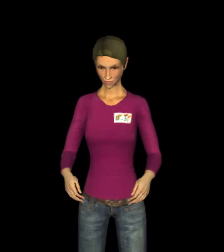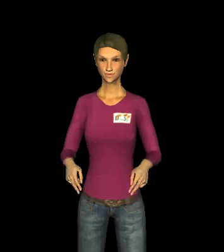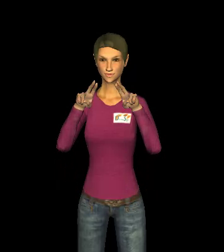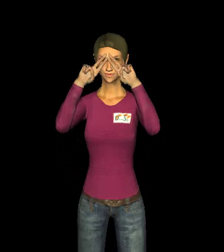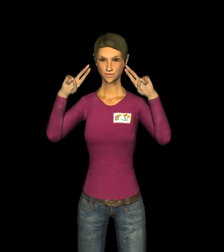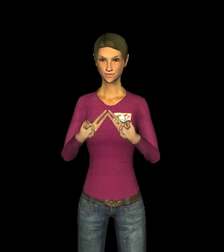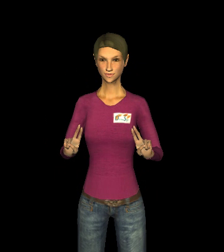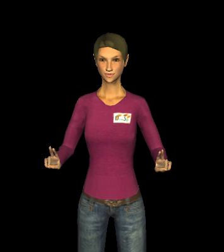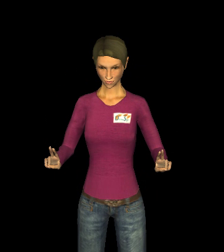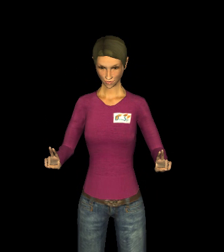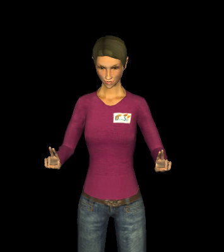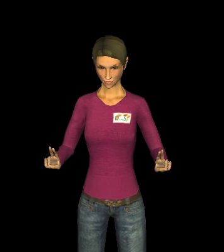دولي